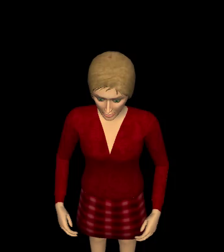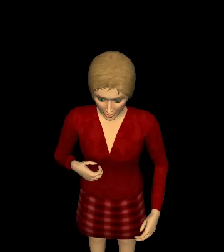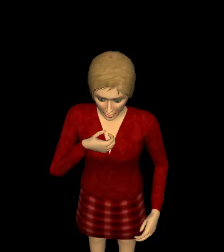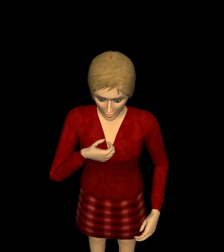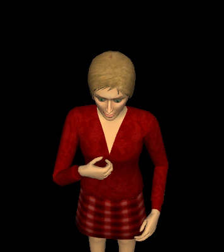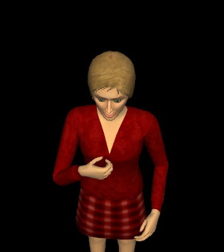غني